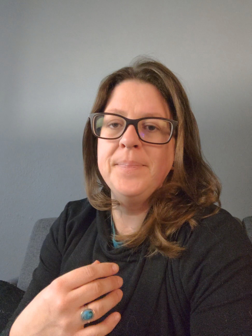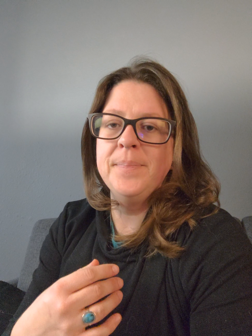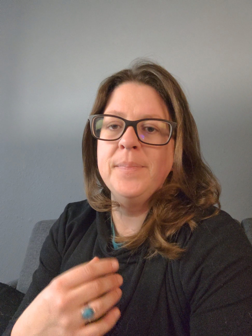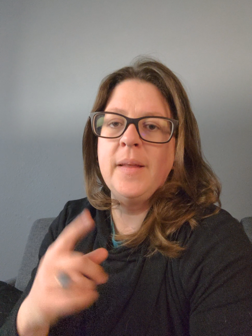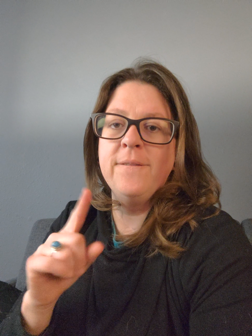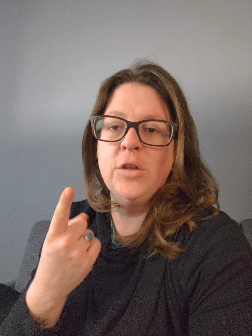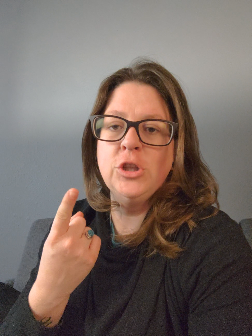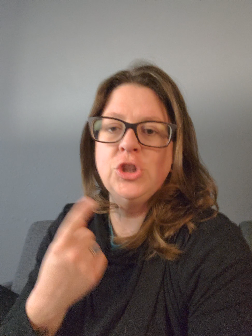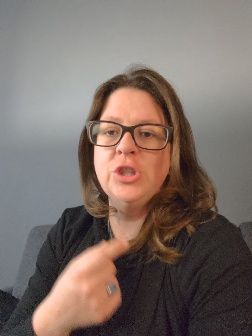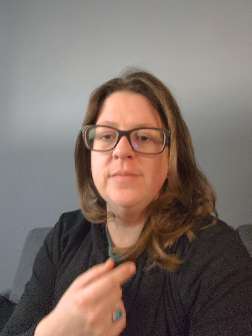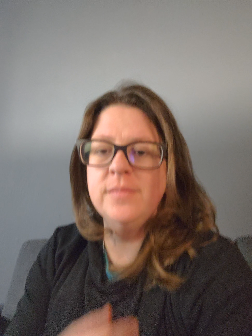first